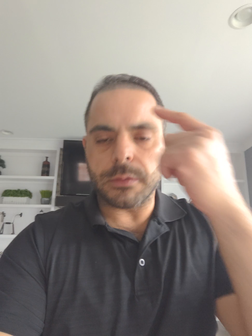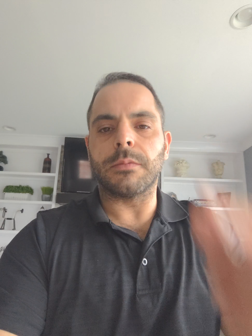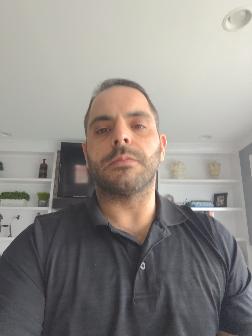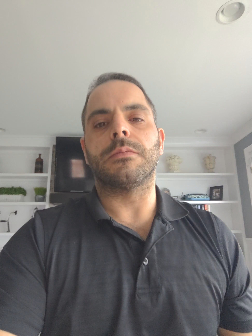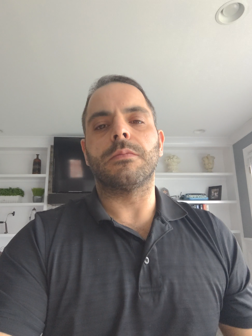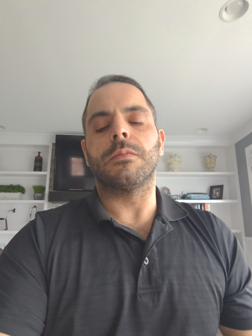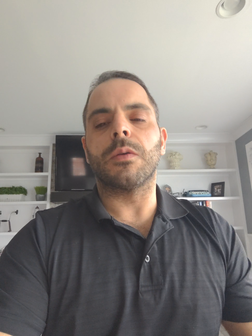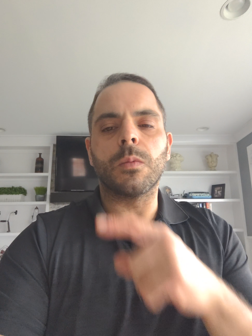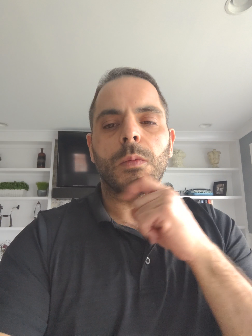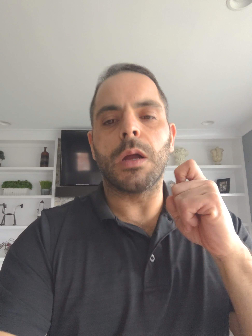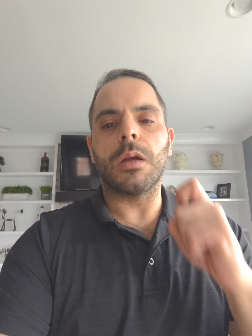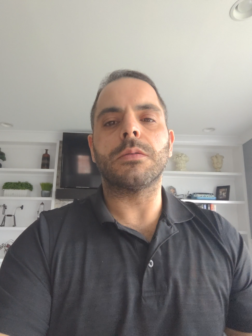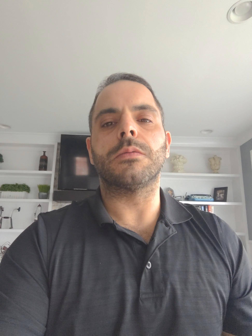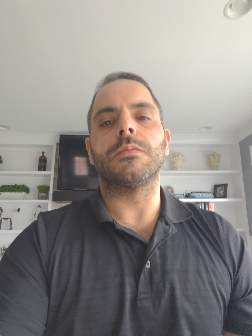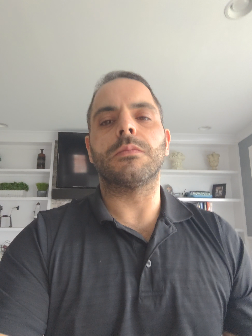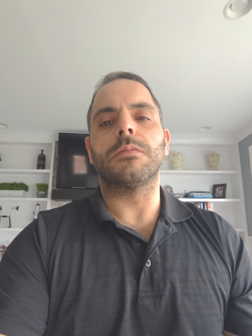dry